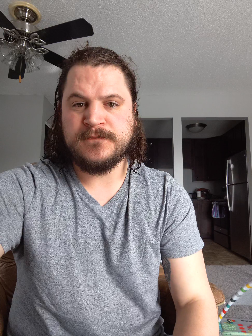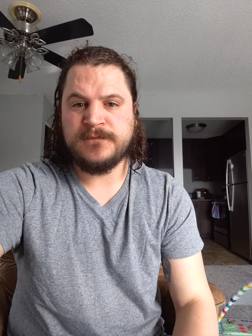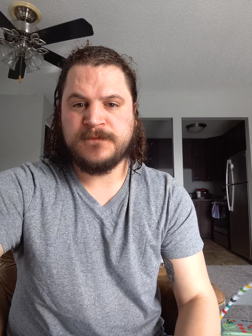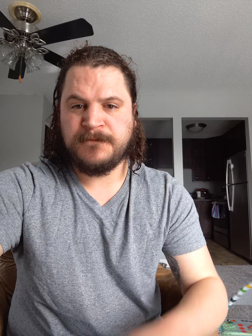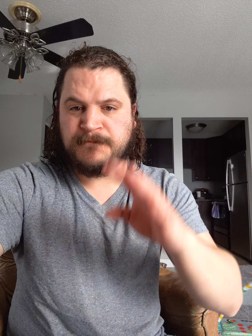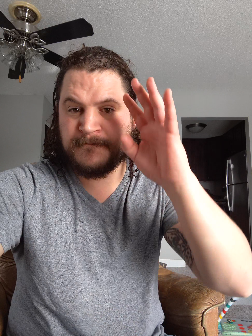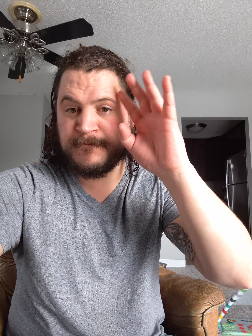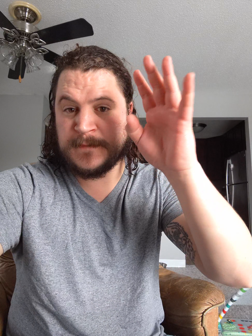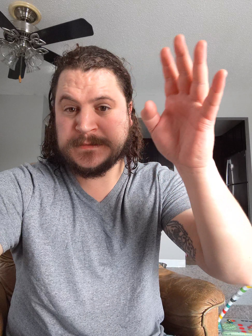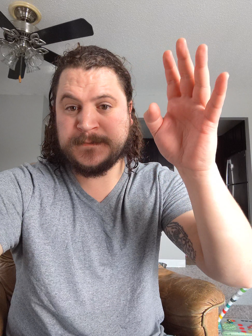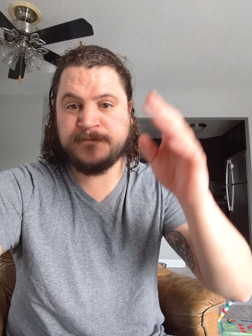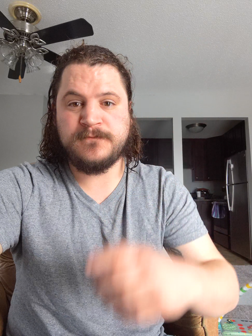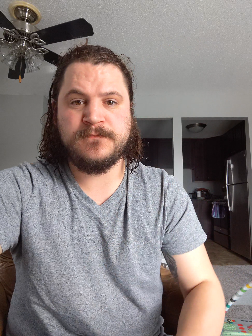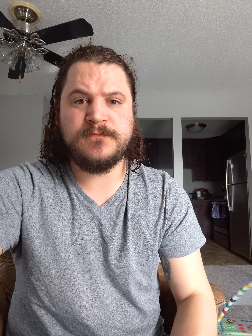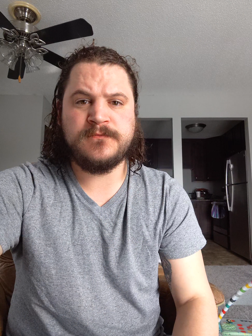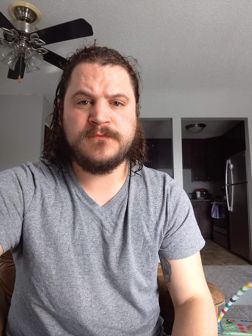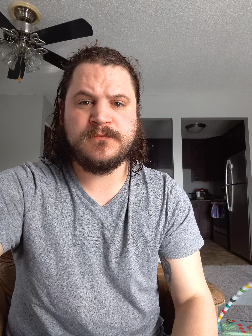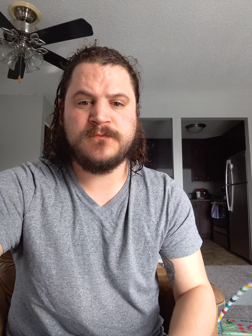pretend